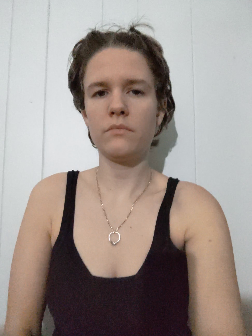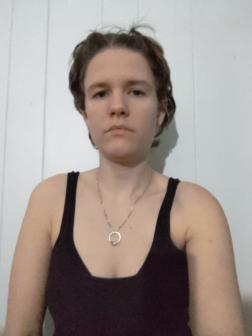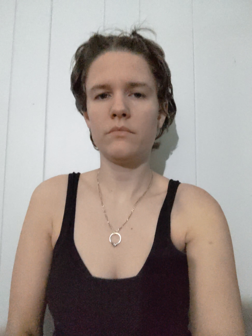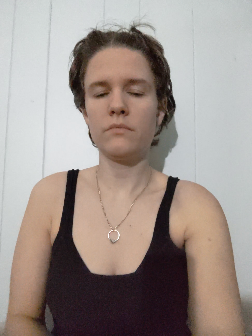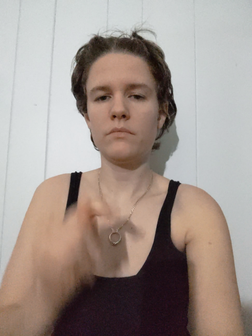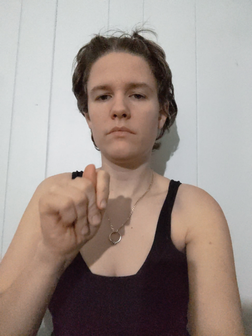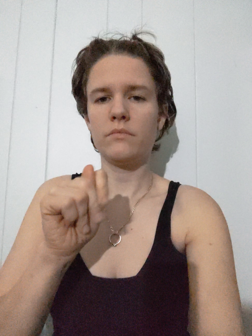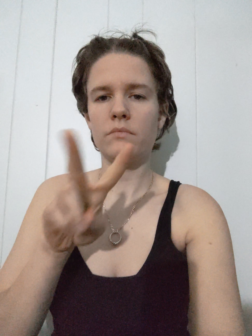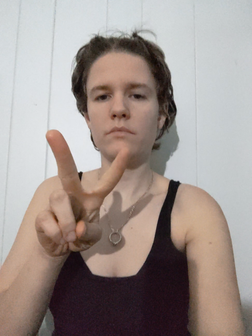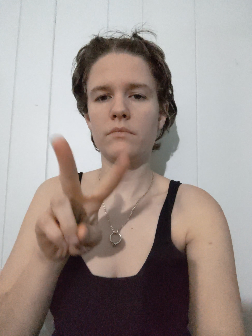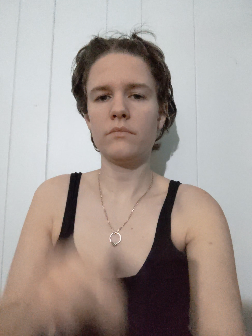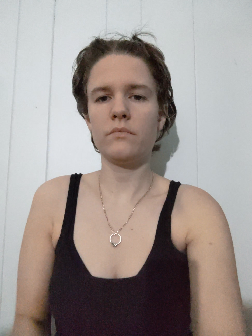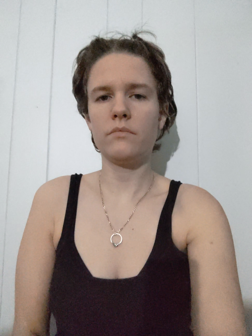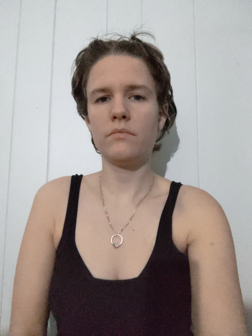TV